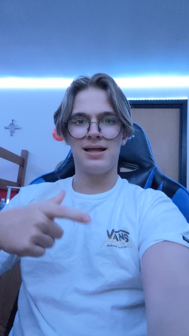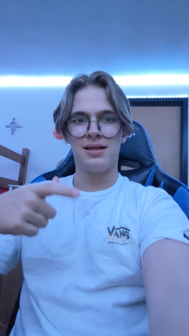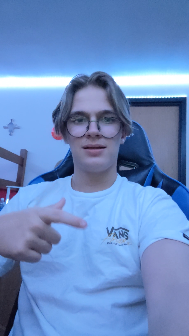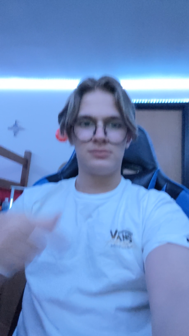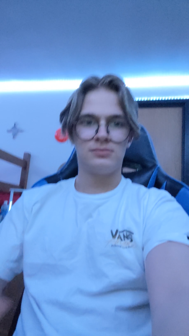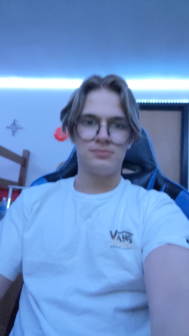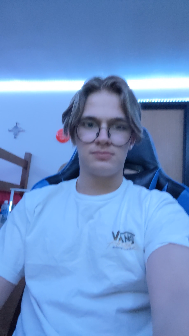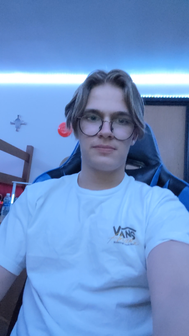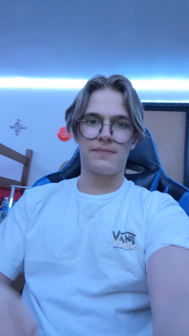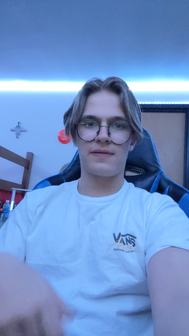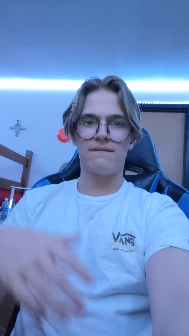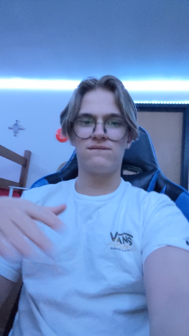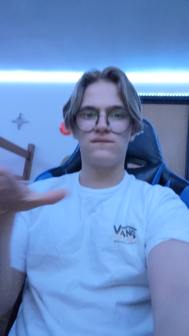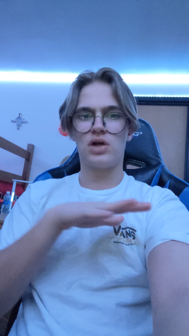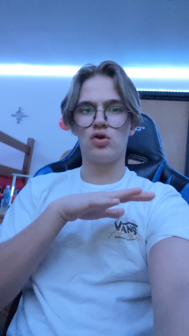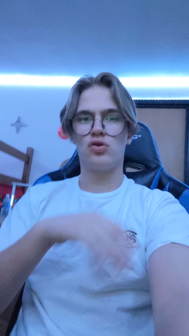full